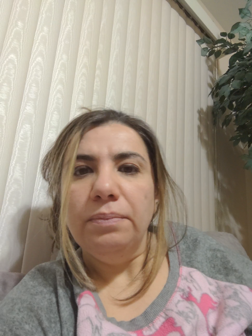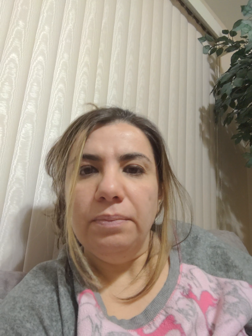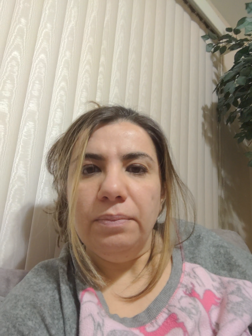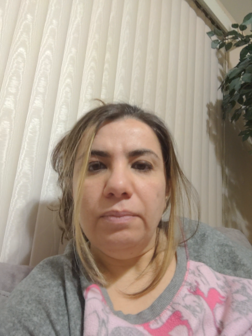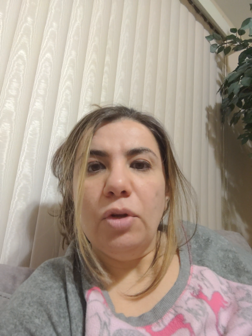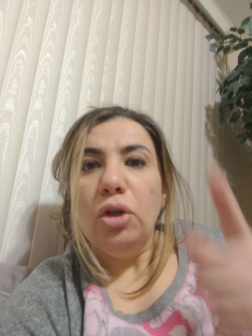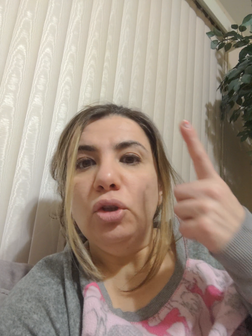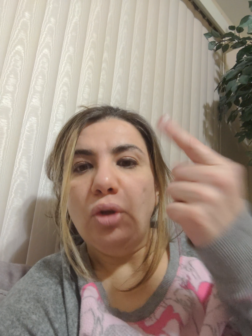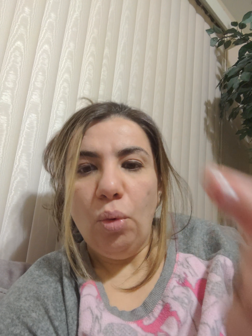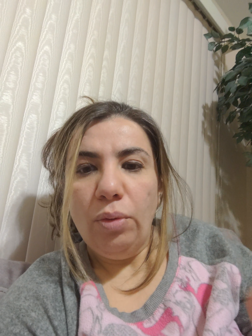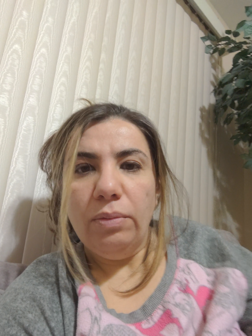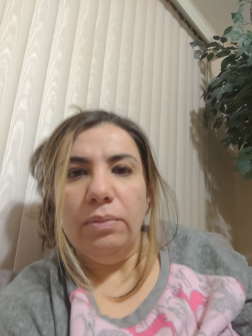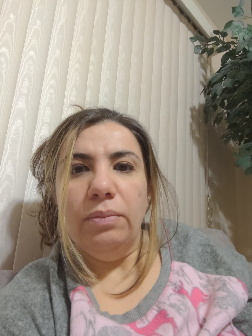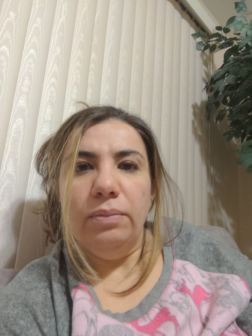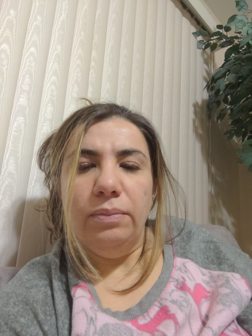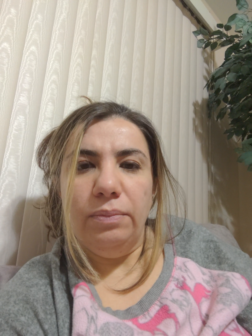go